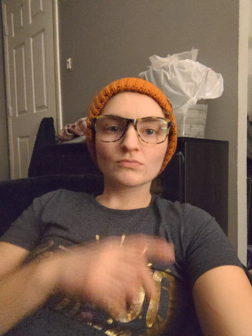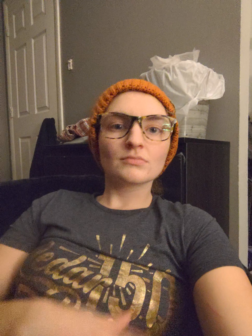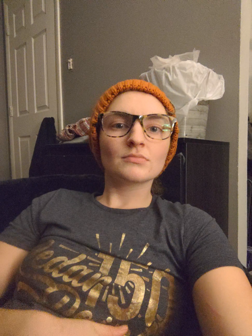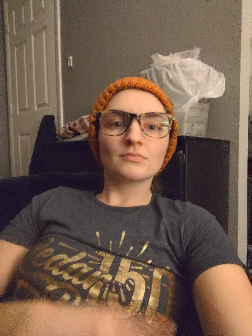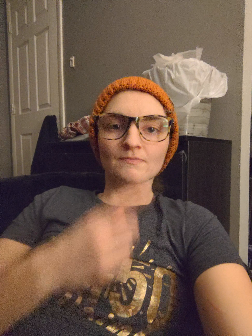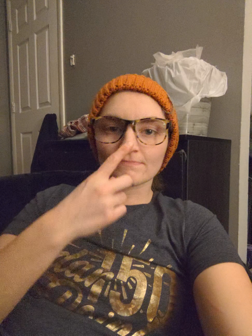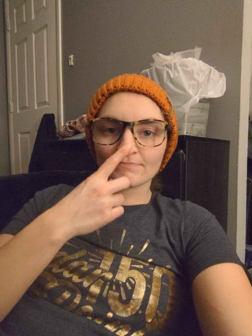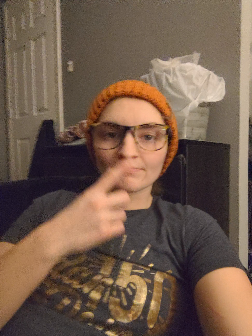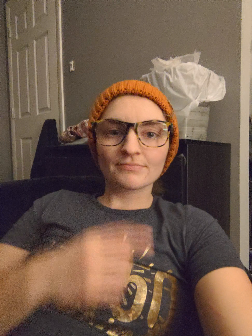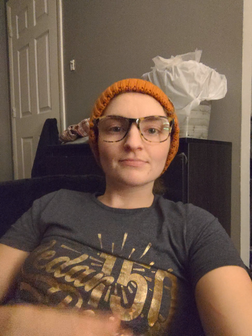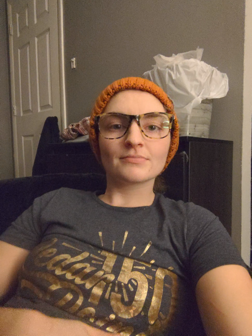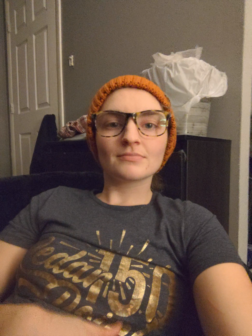nose